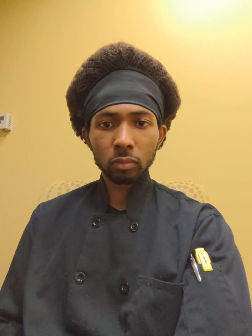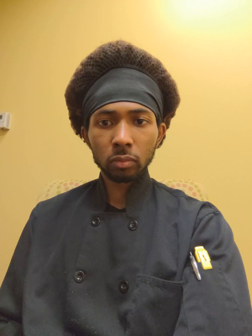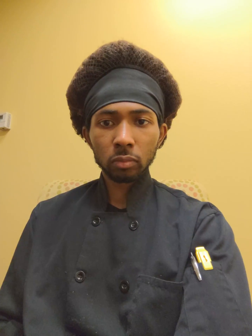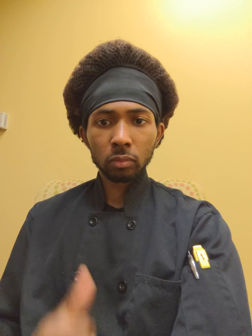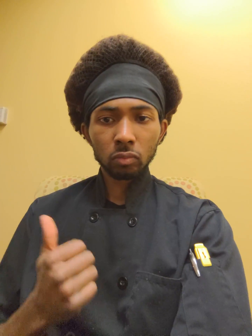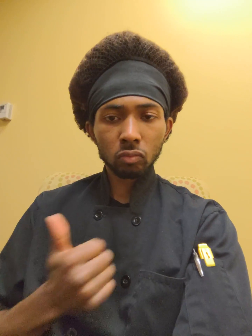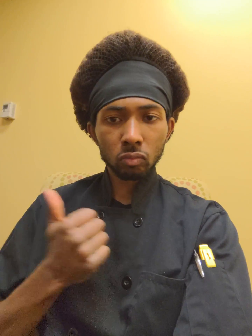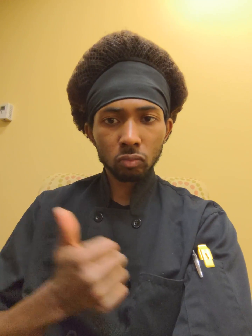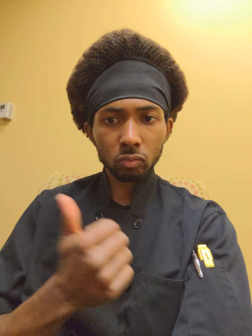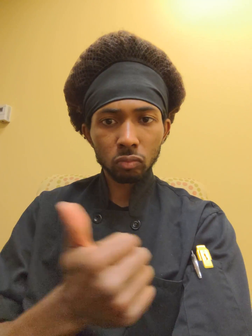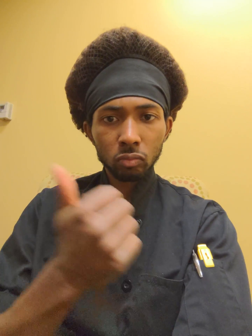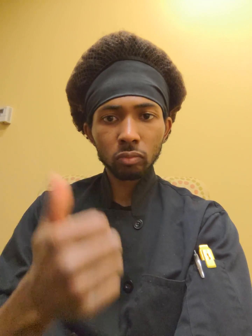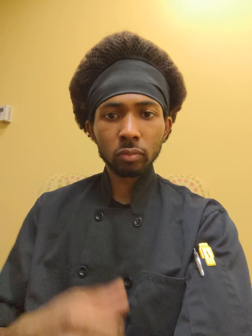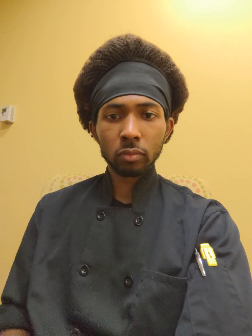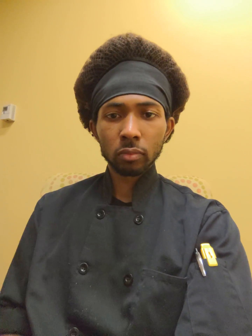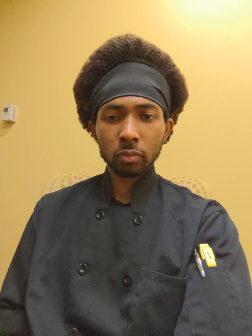chase